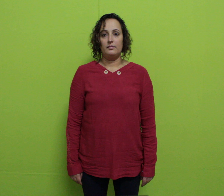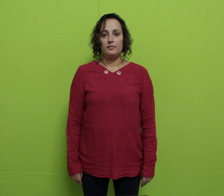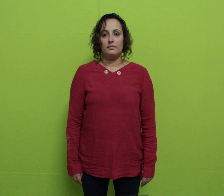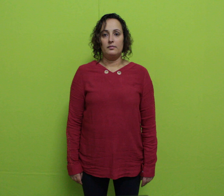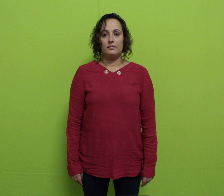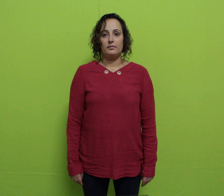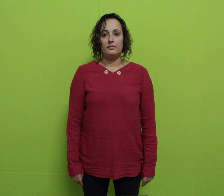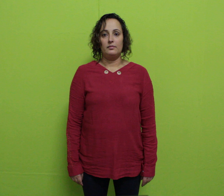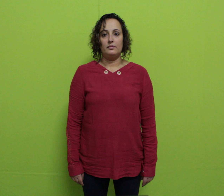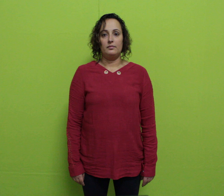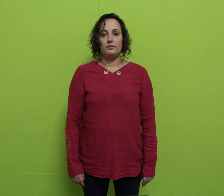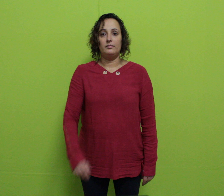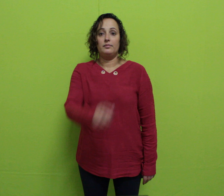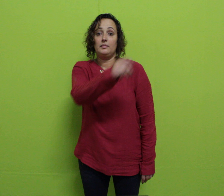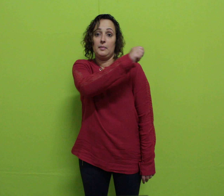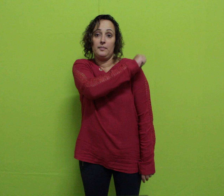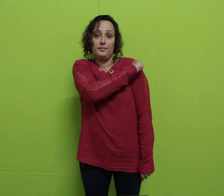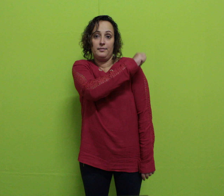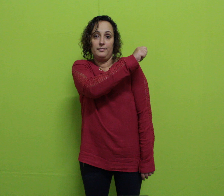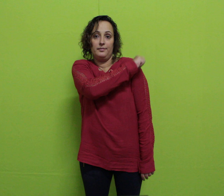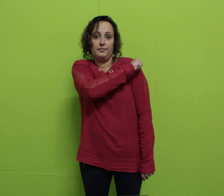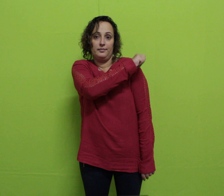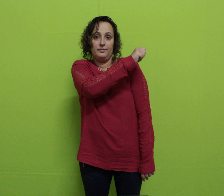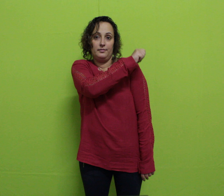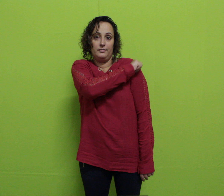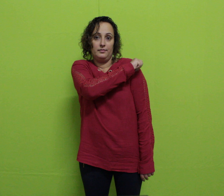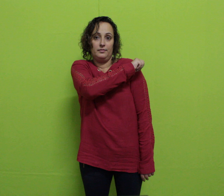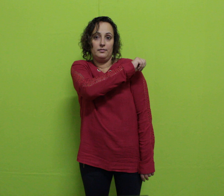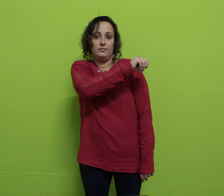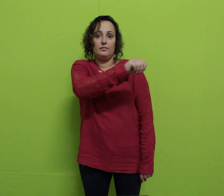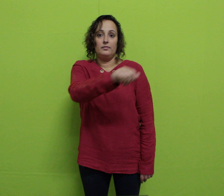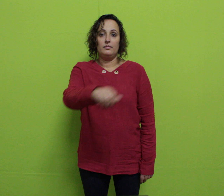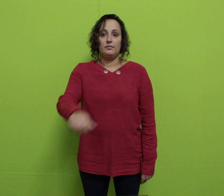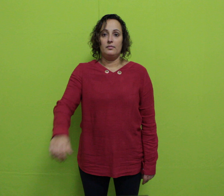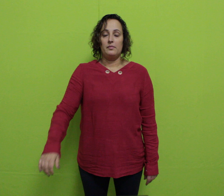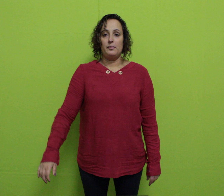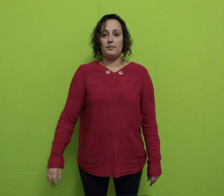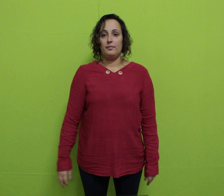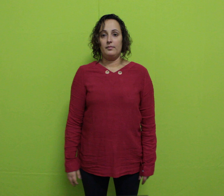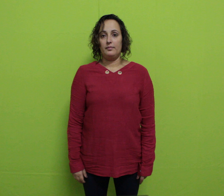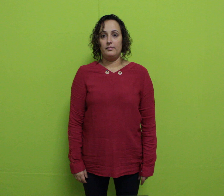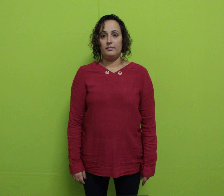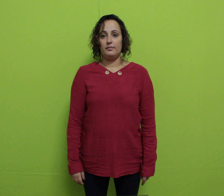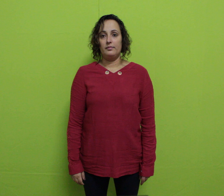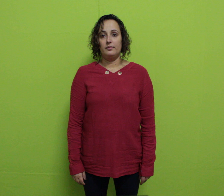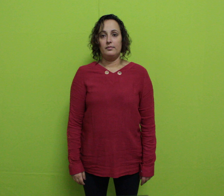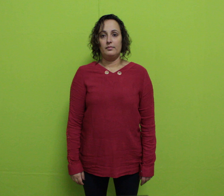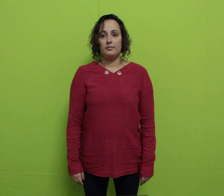aluno